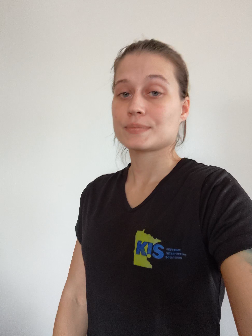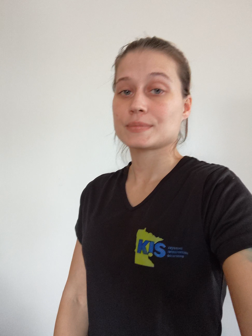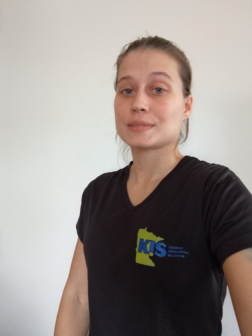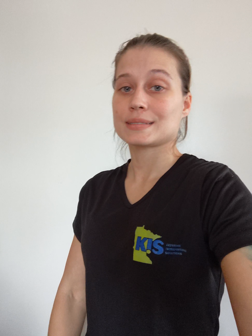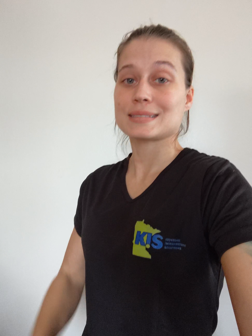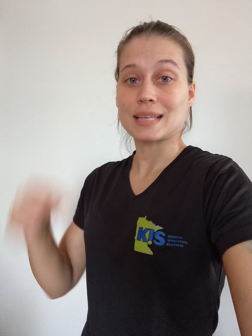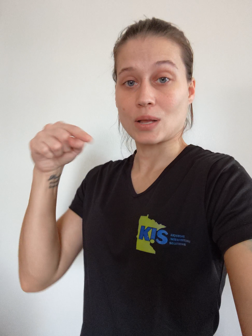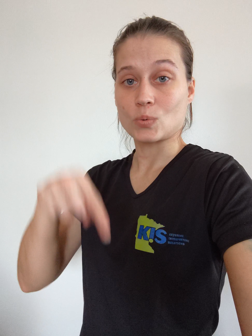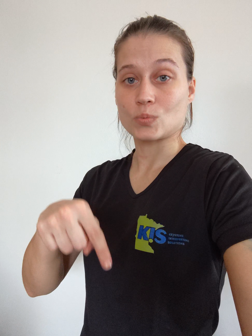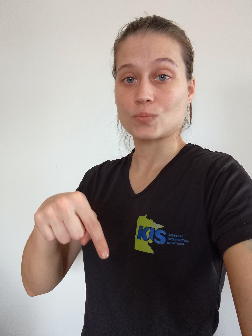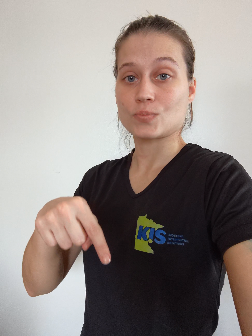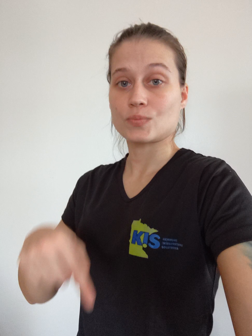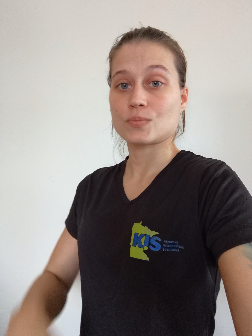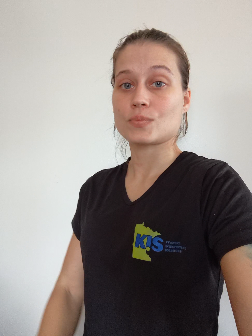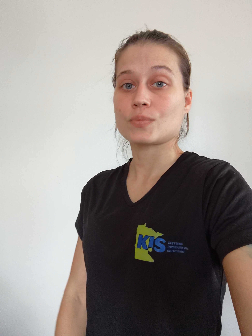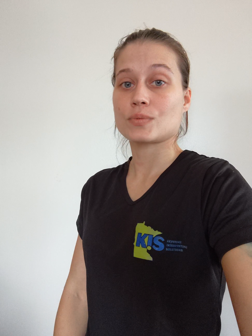down